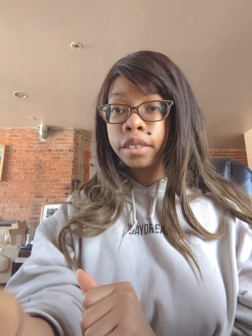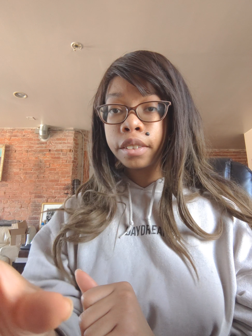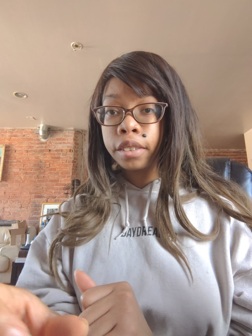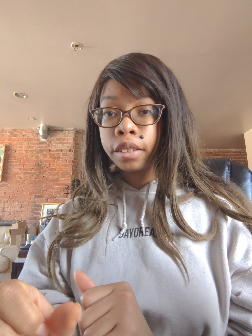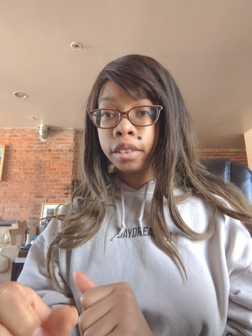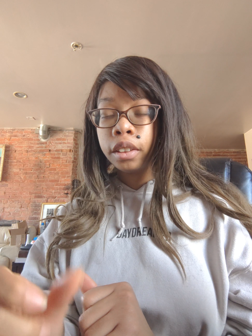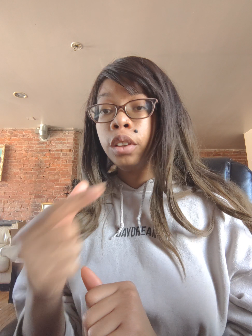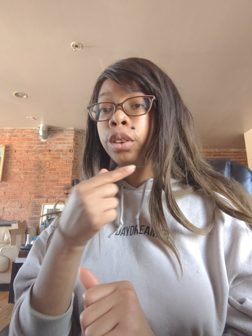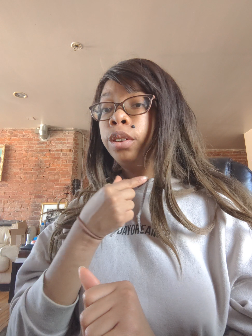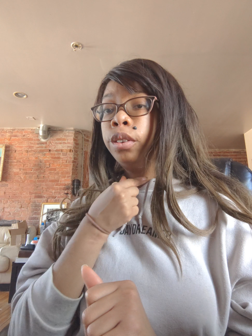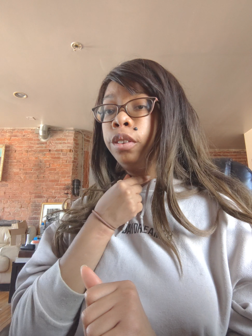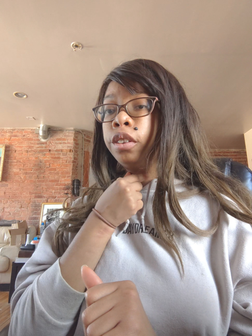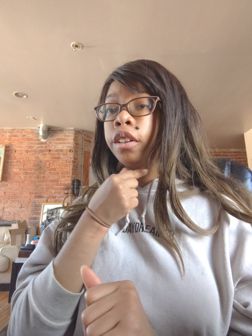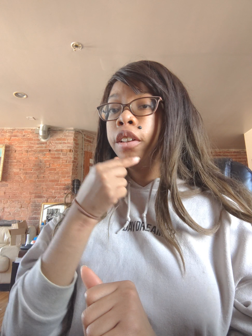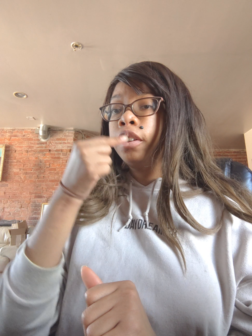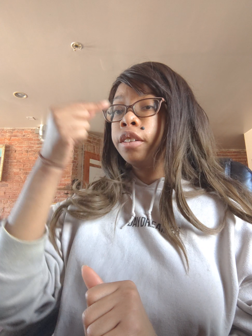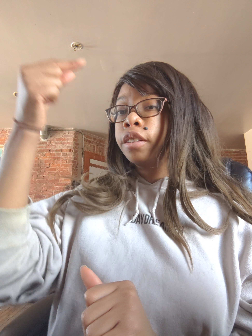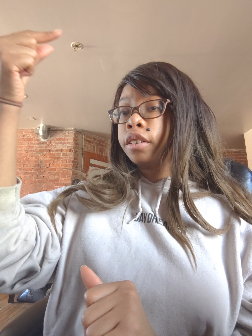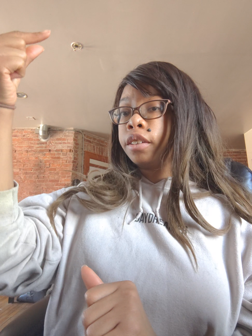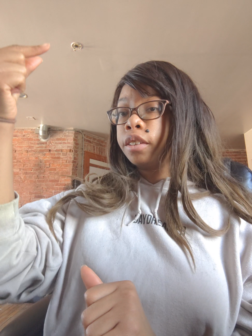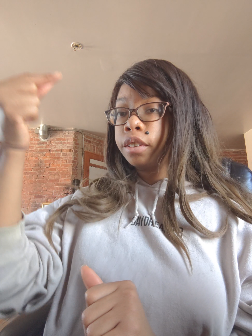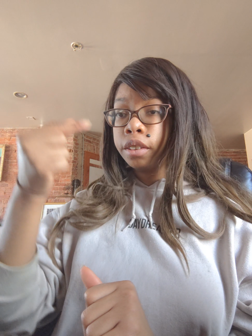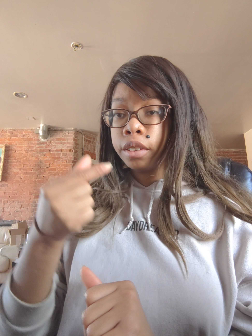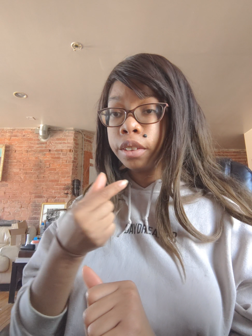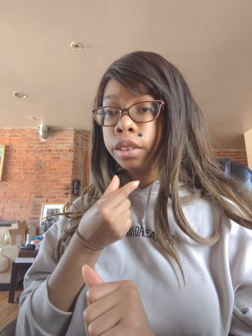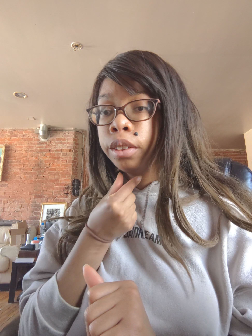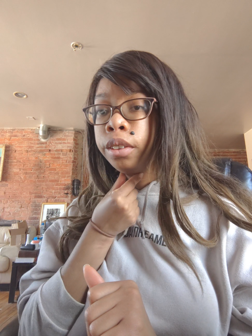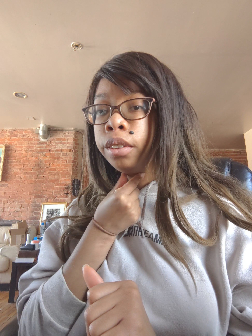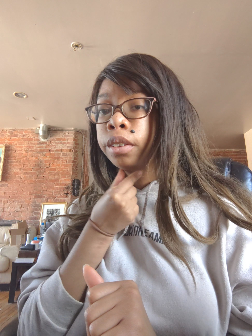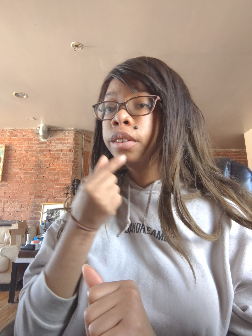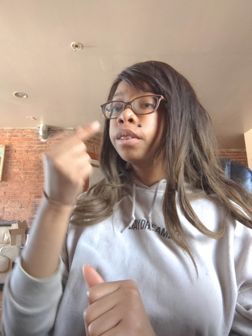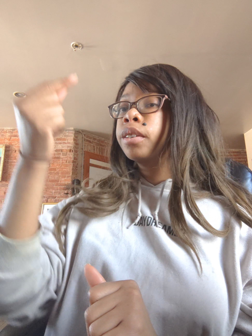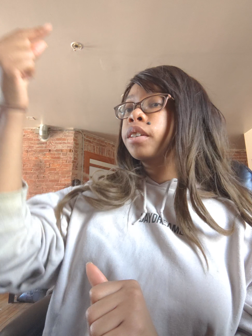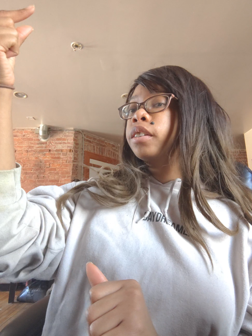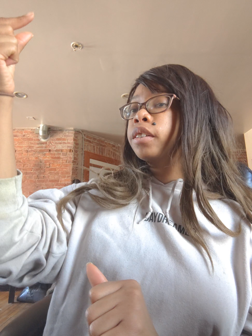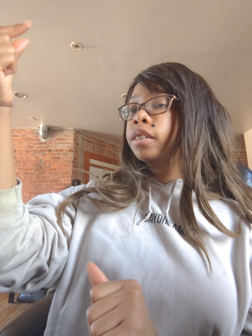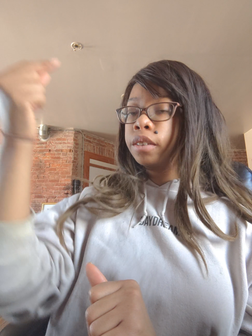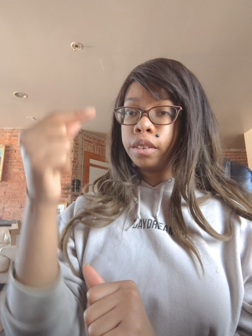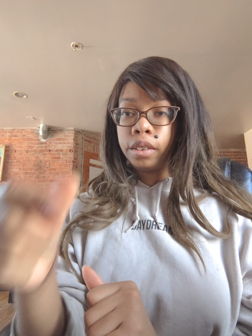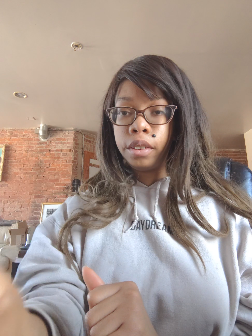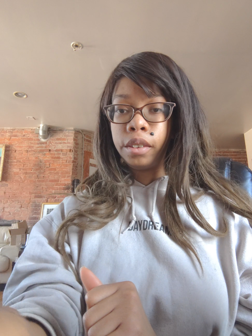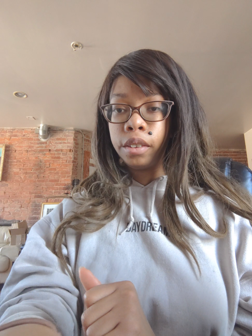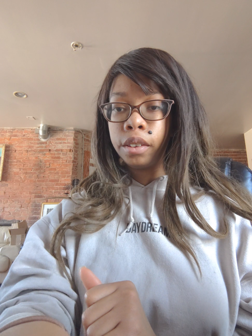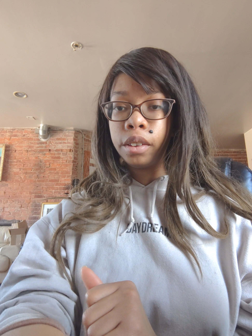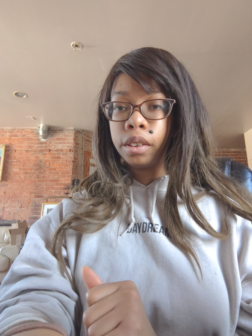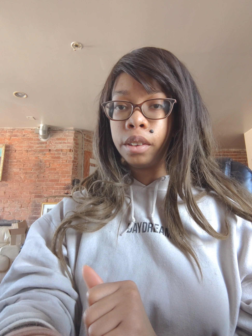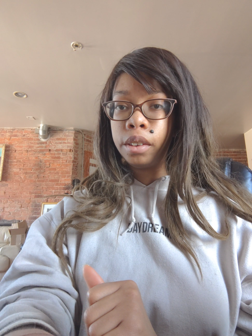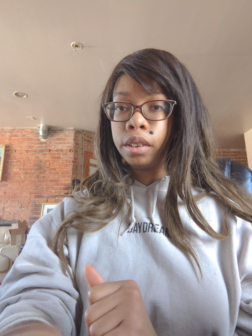giraffe